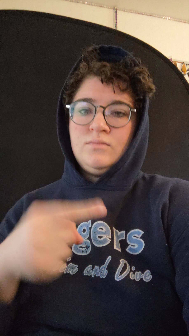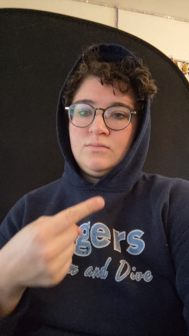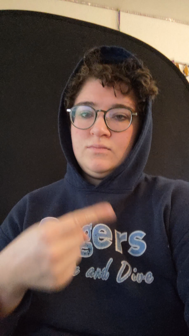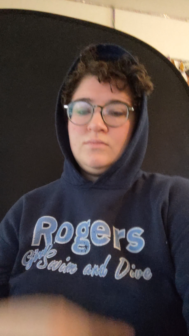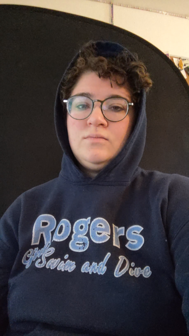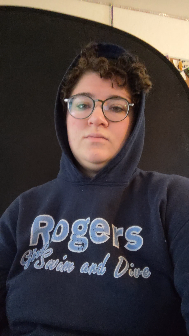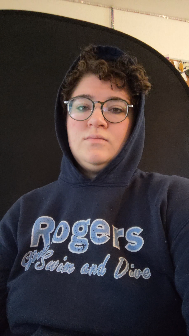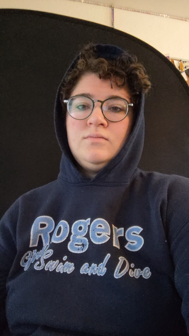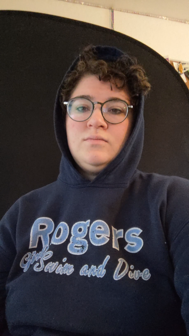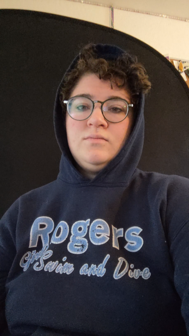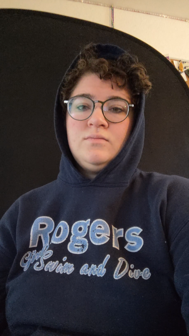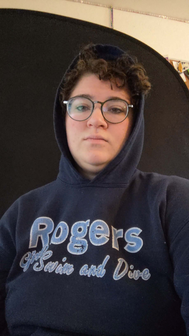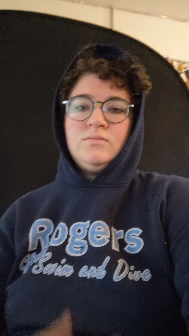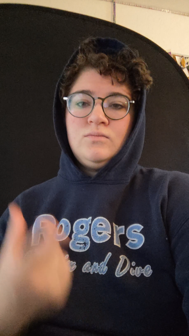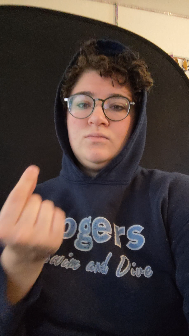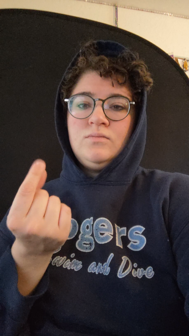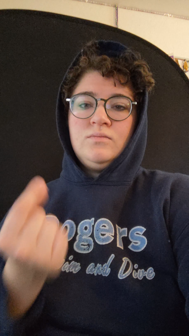do